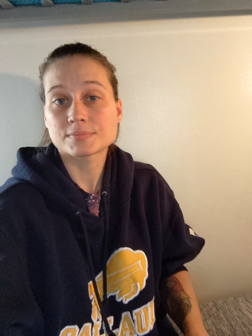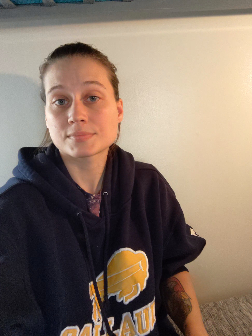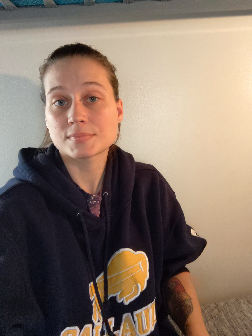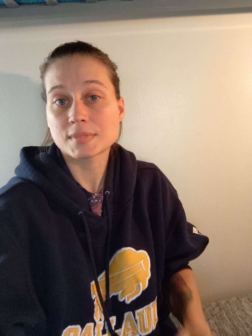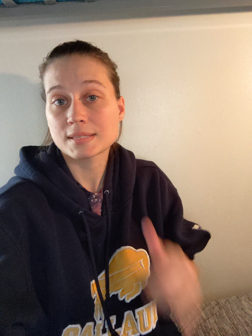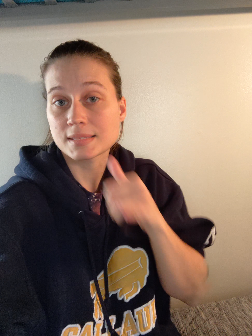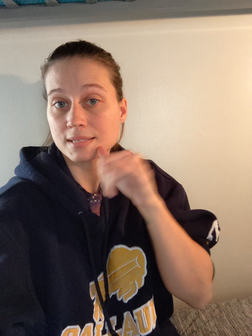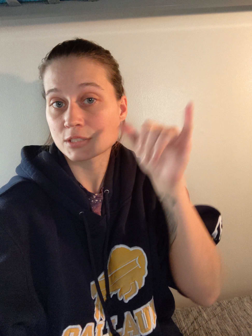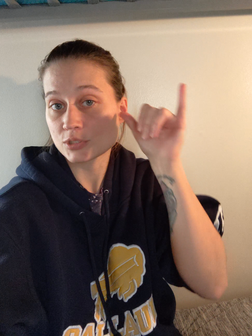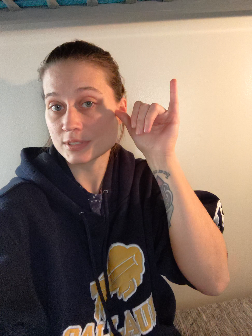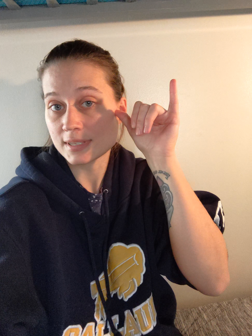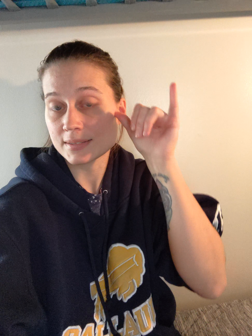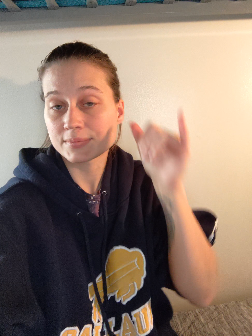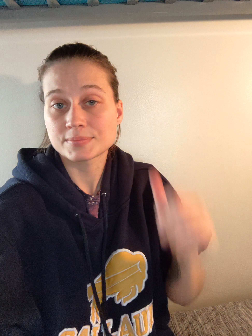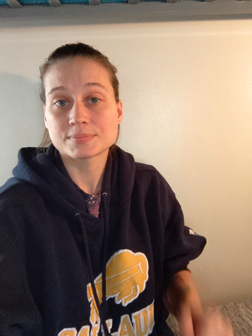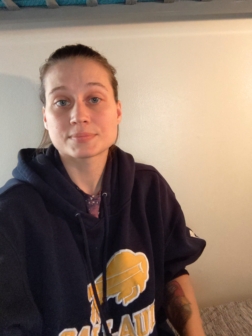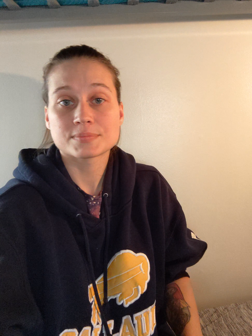yesterday